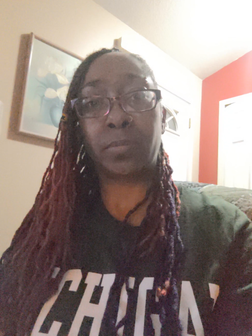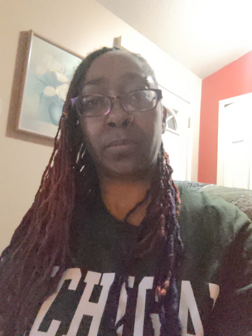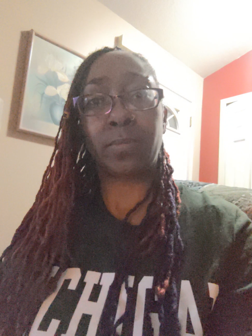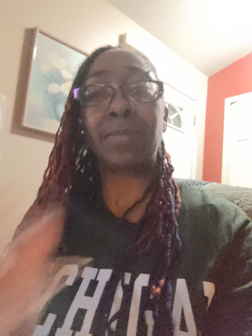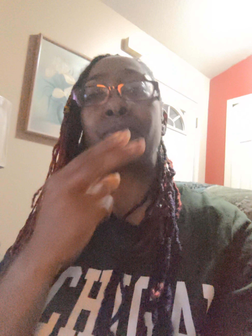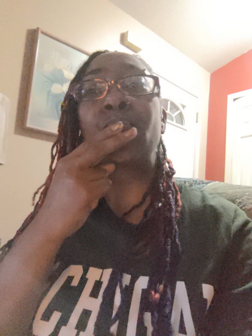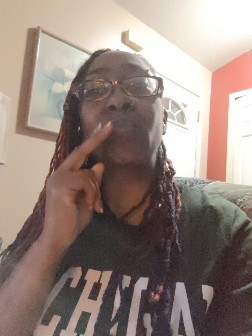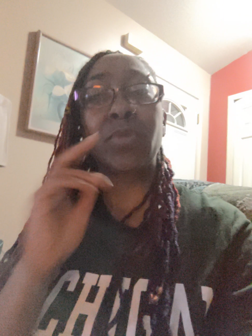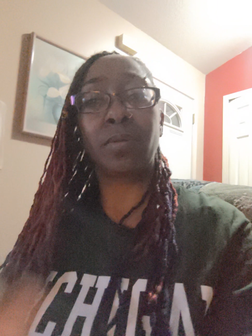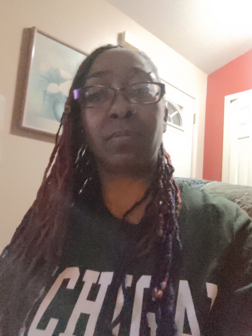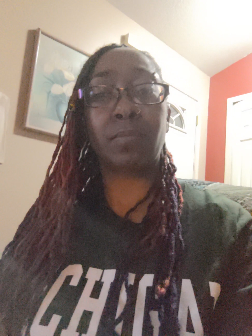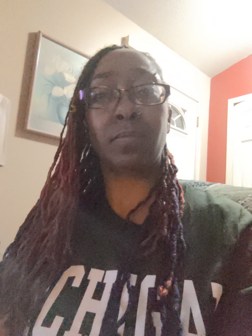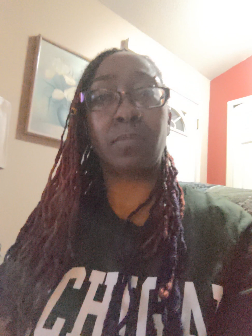kiss